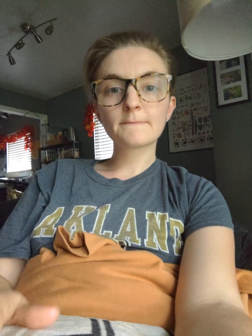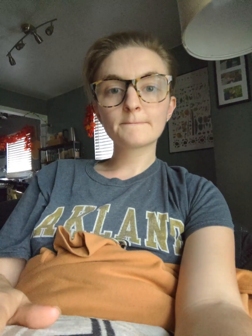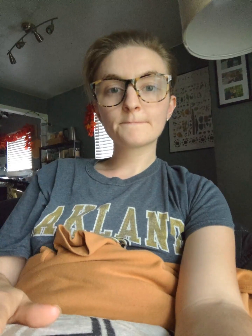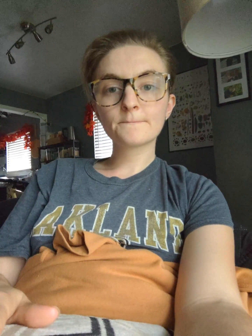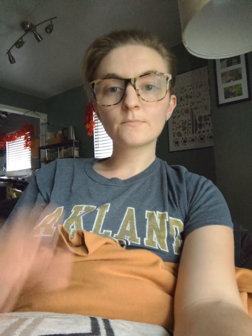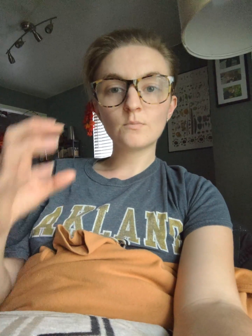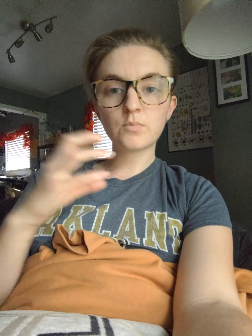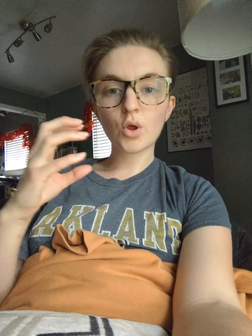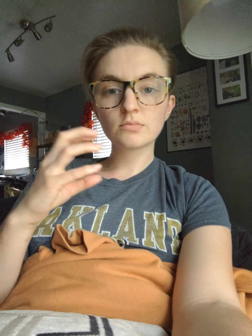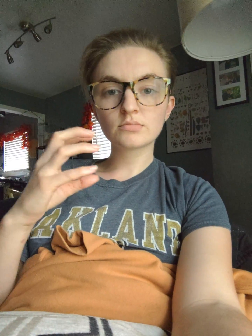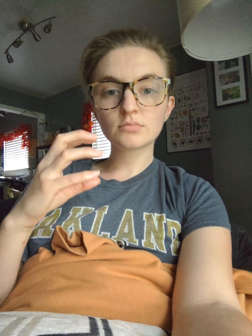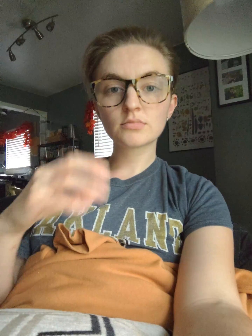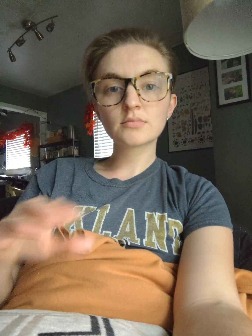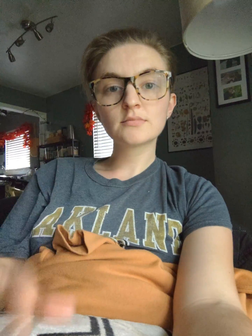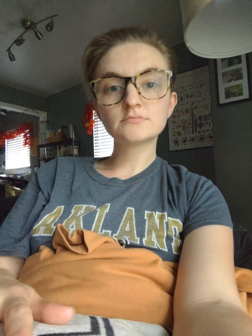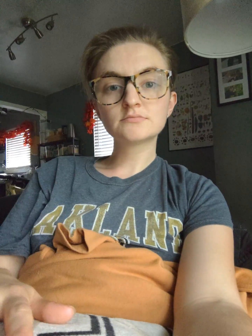ball